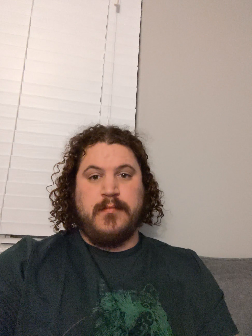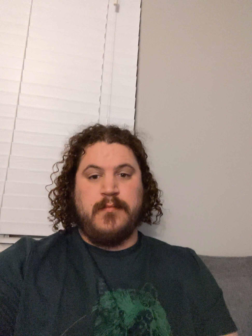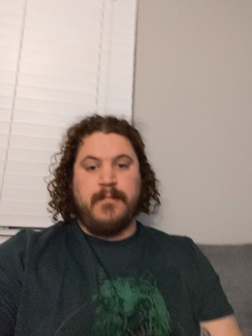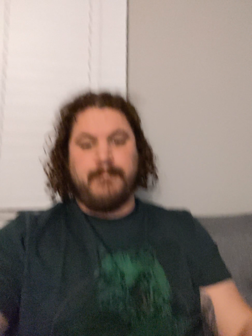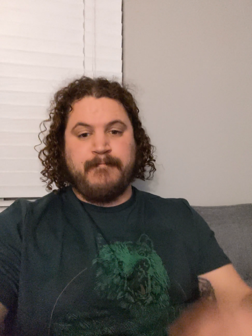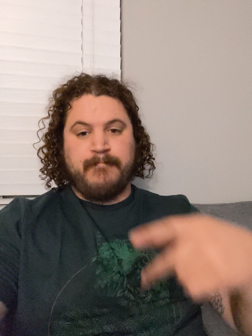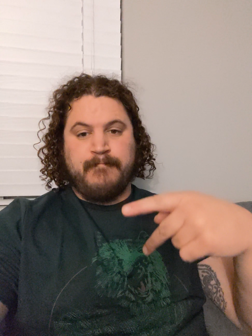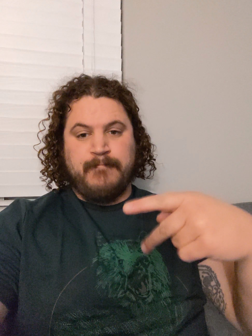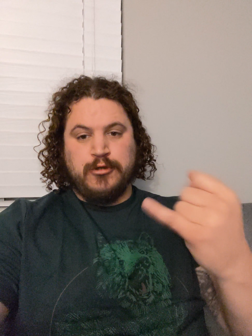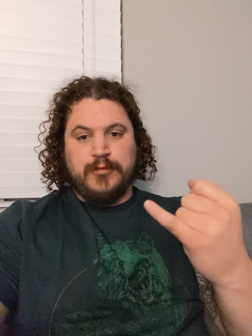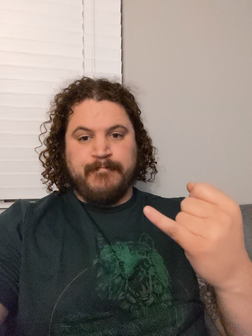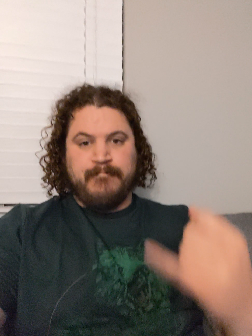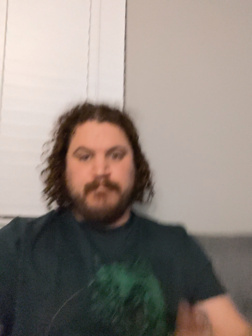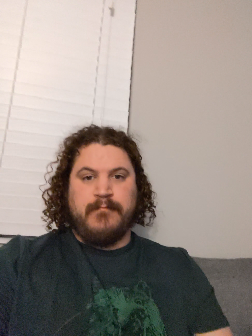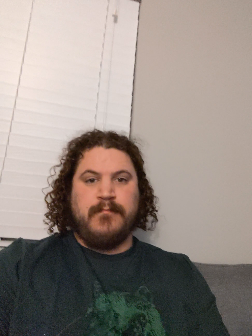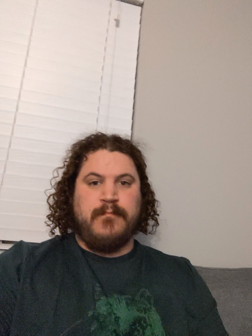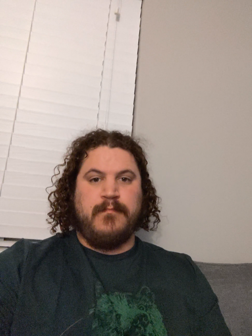pajamas